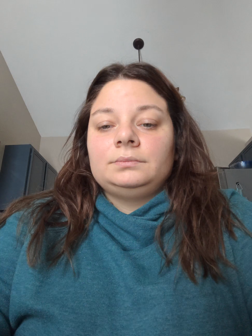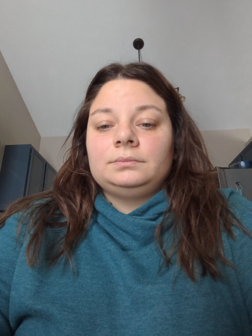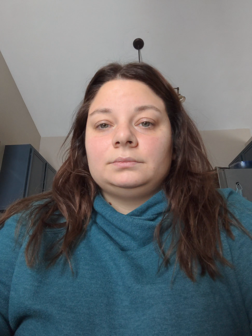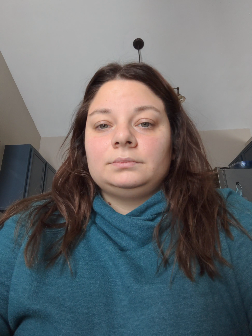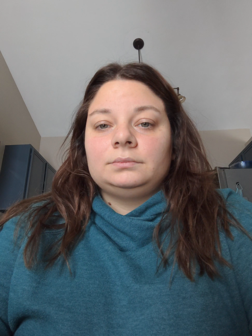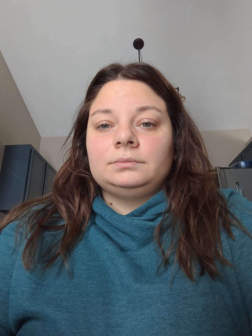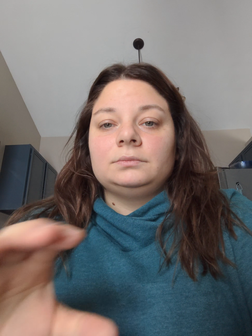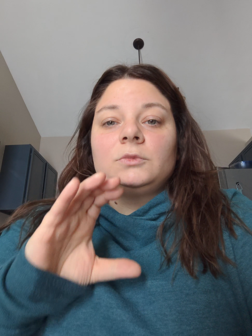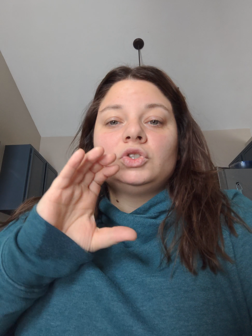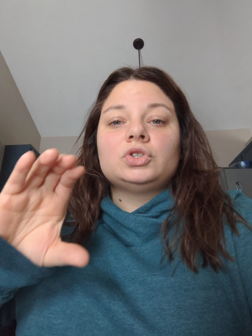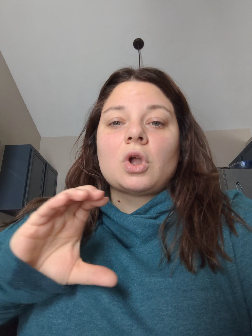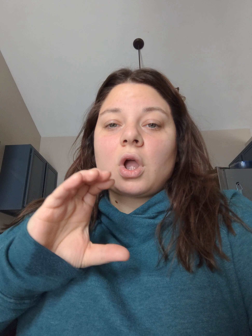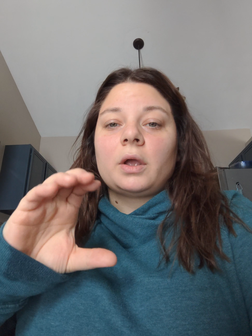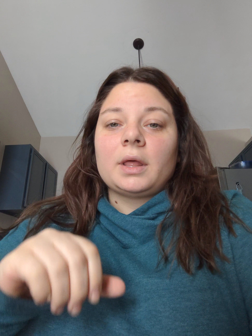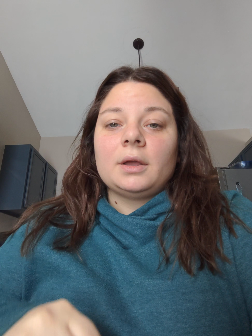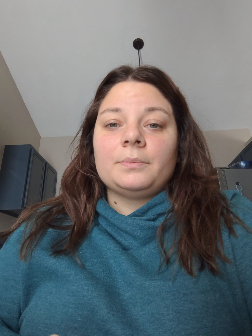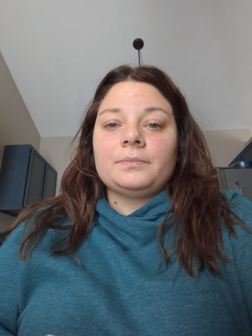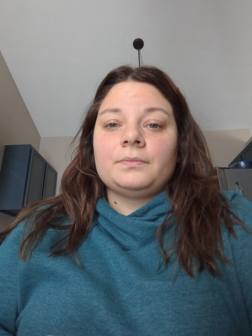chocolate